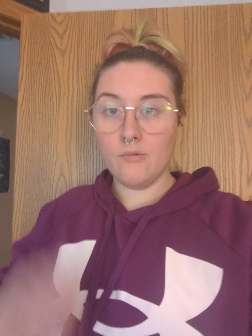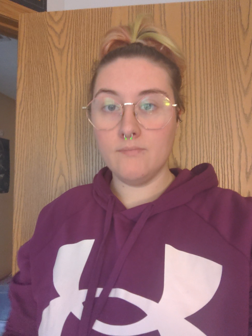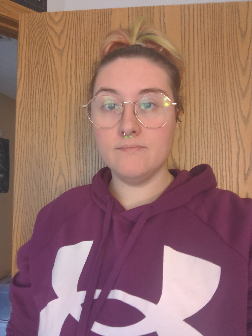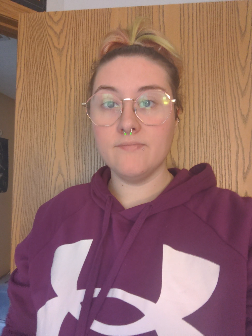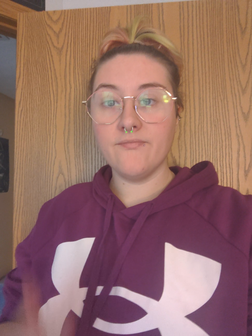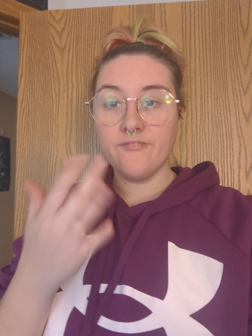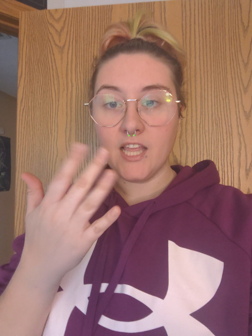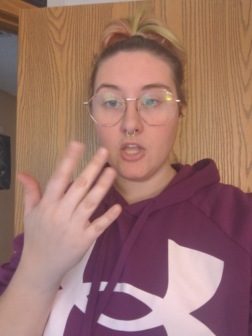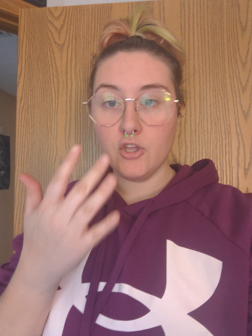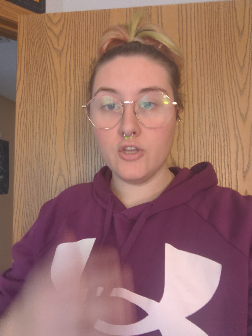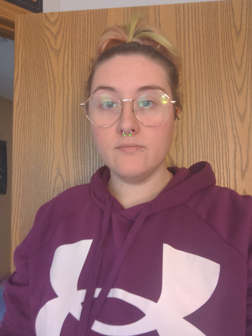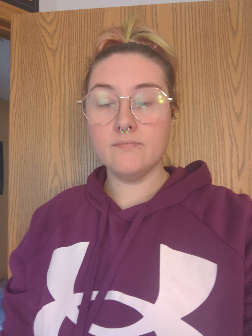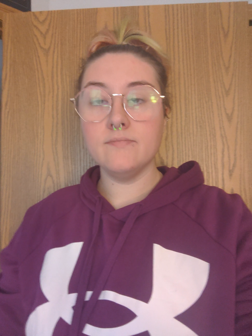finger